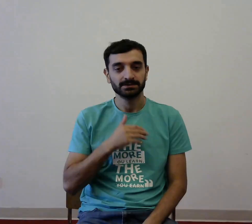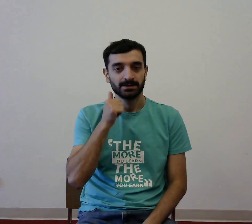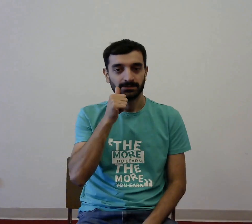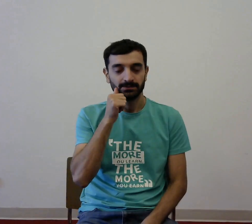sabah